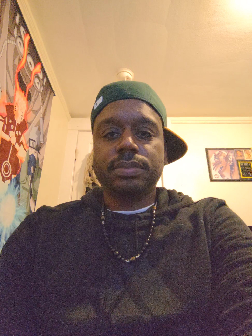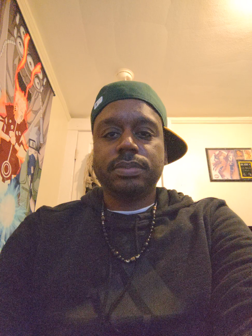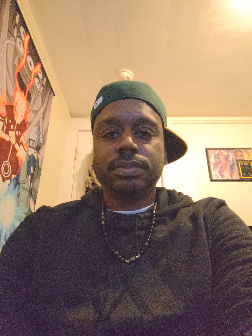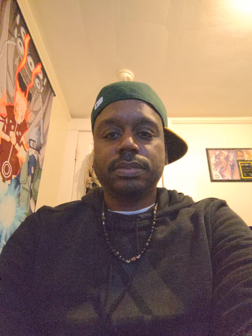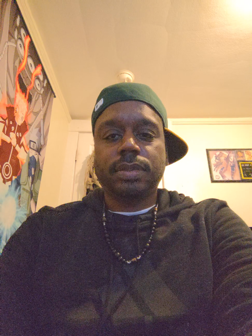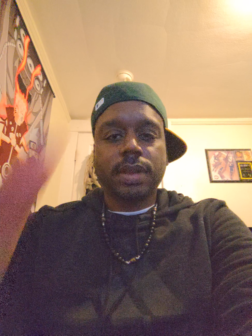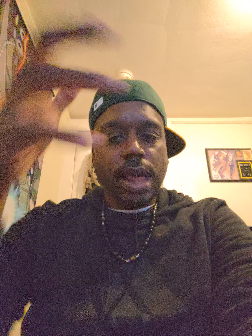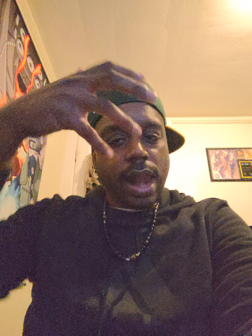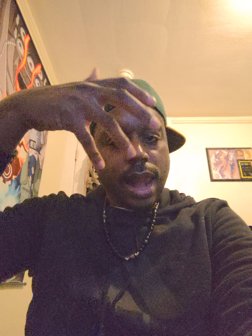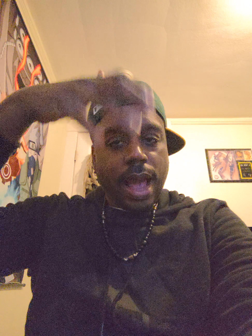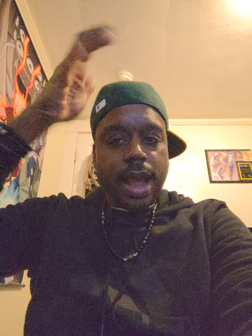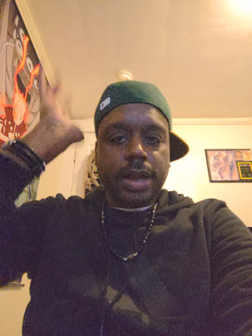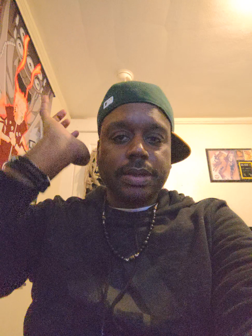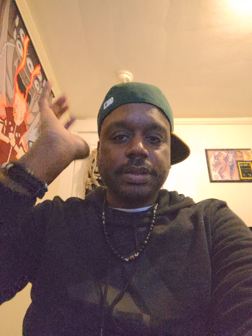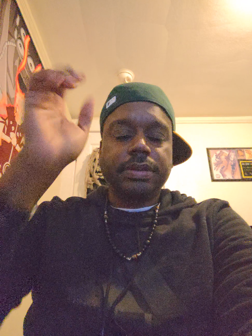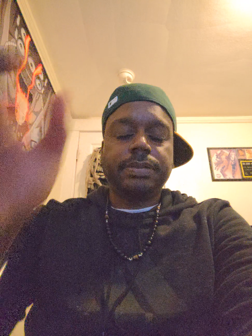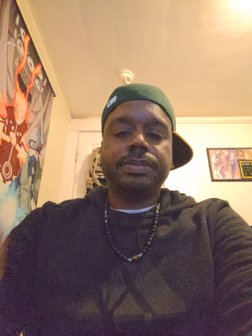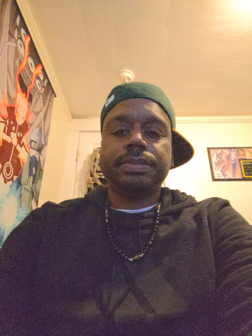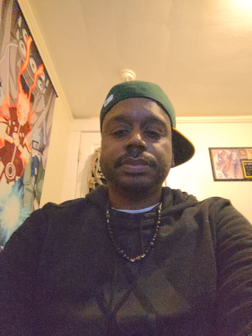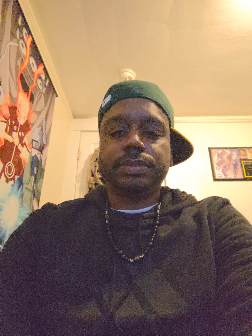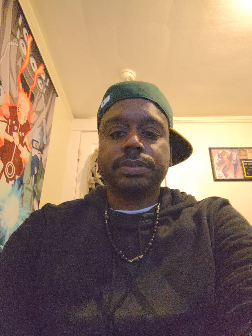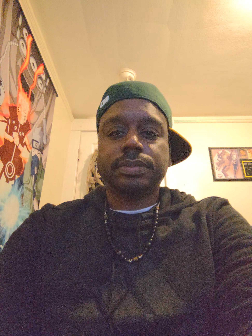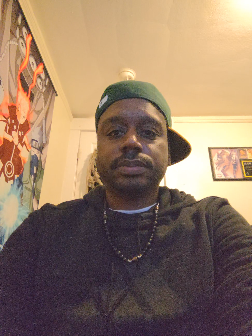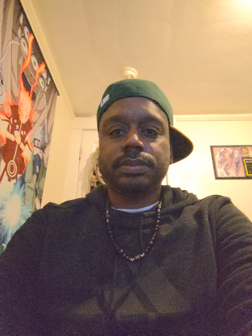lion